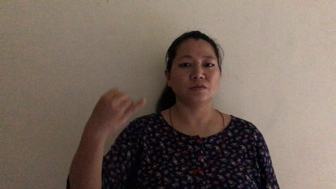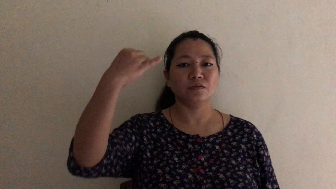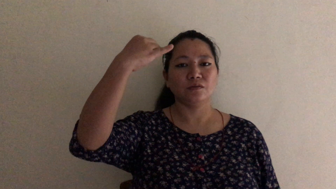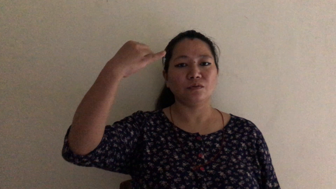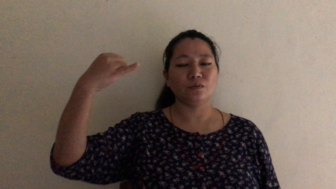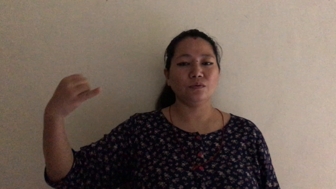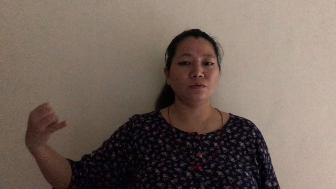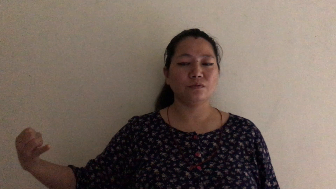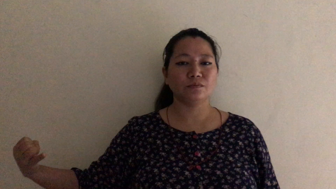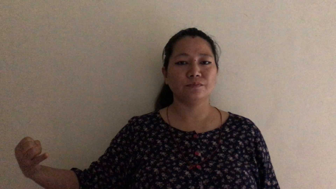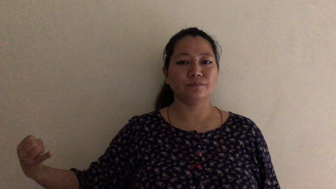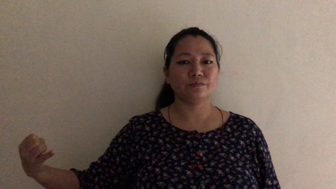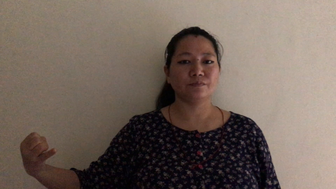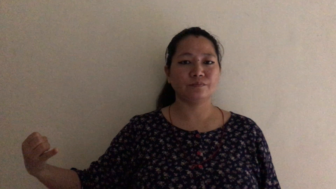ओ